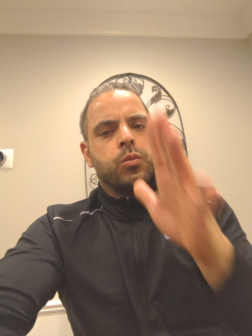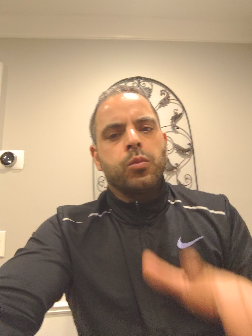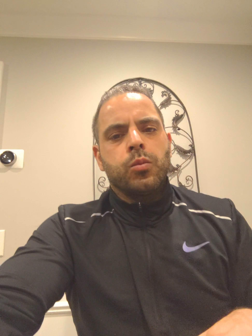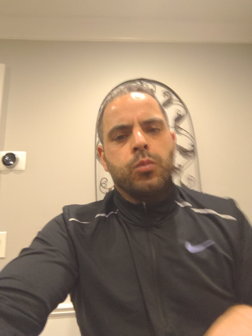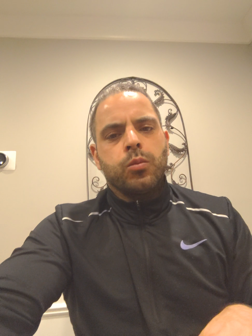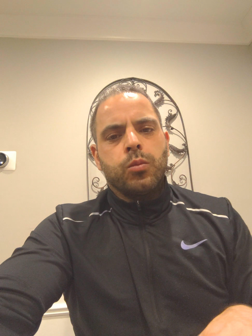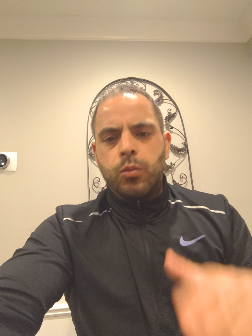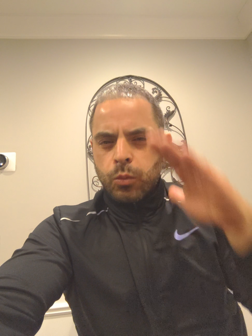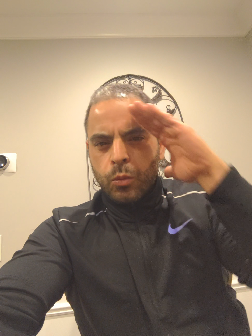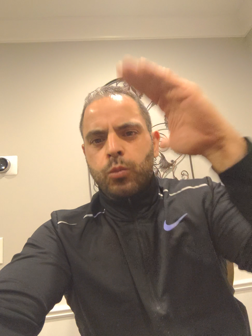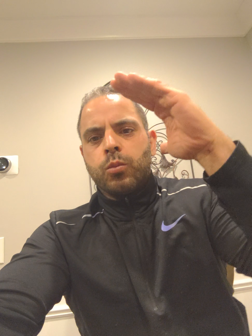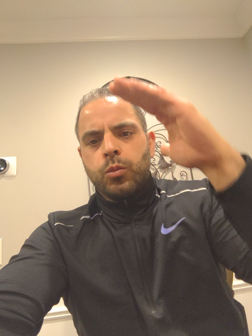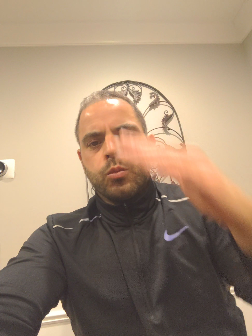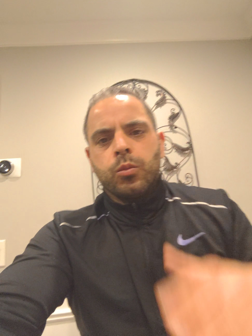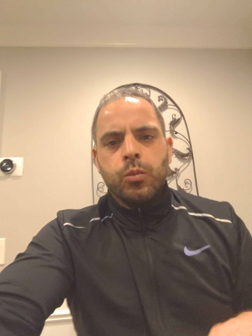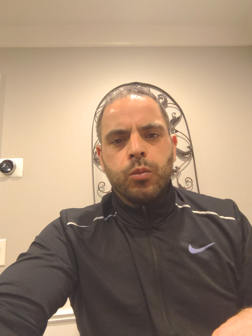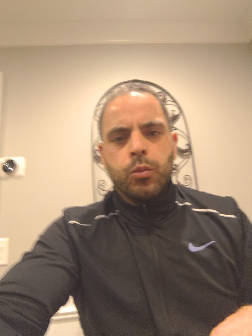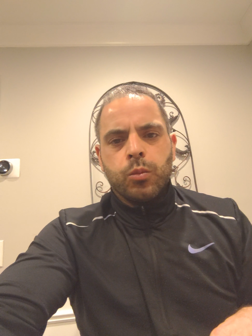hello